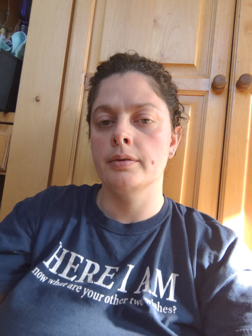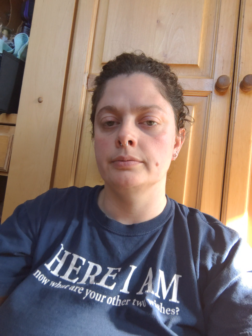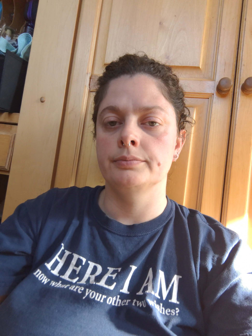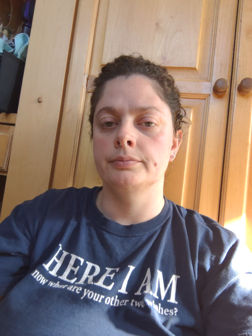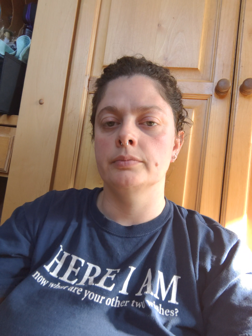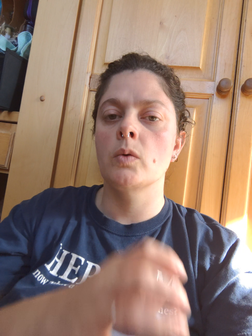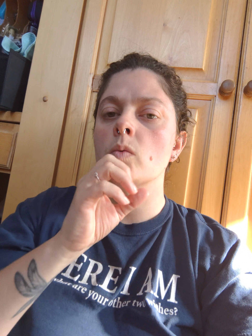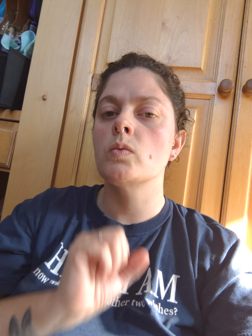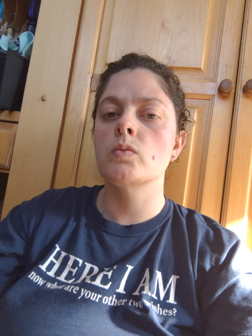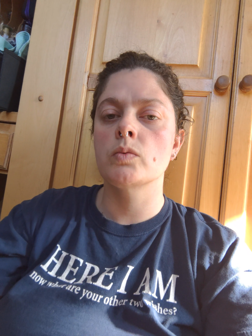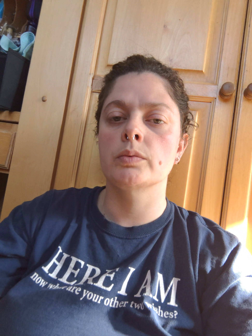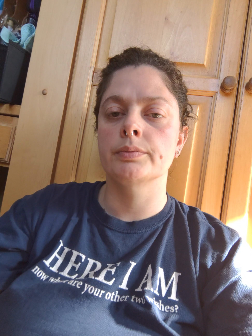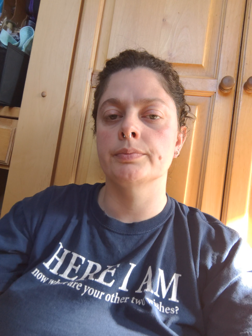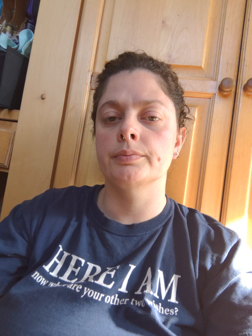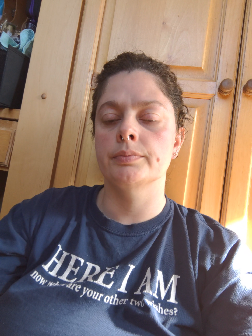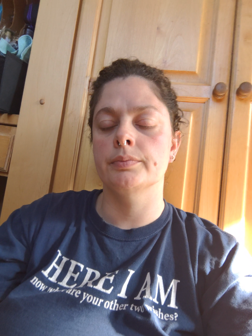old